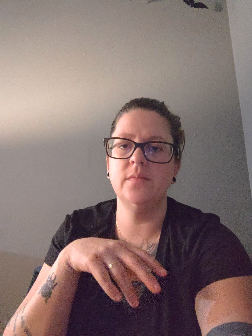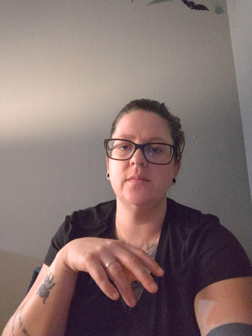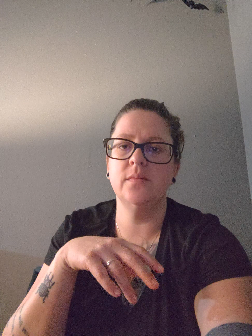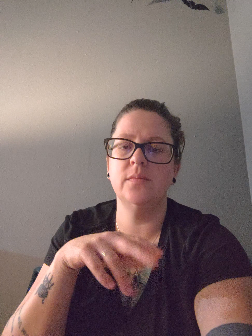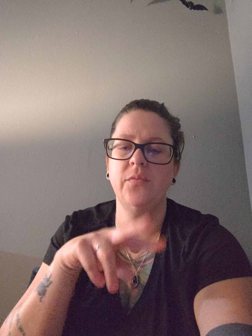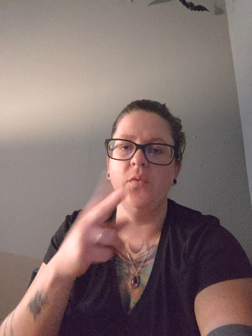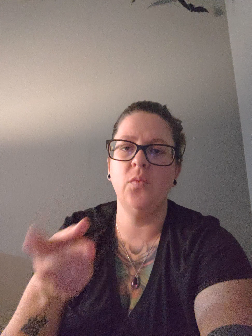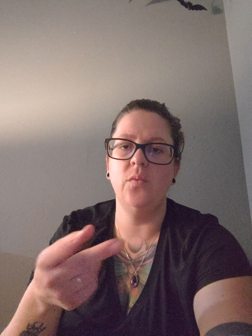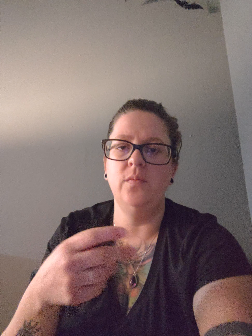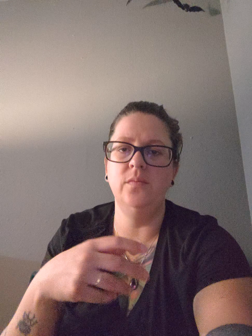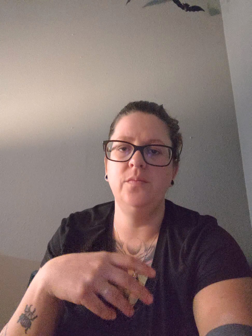fall